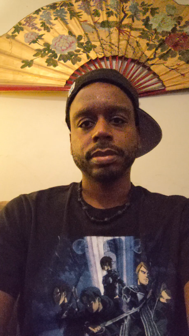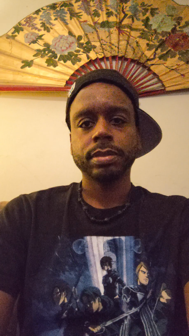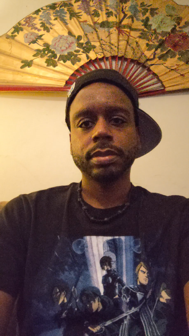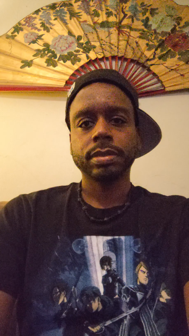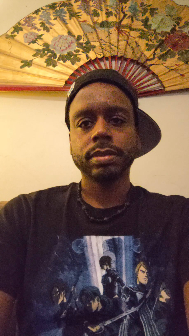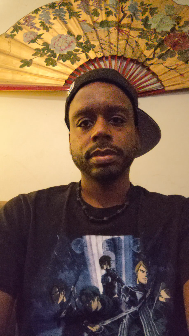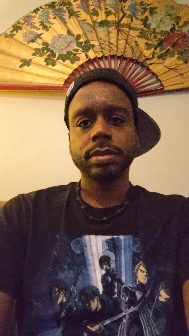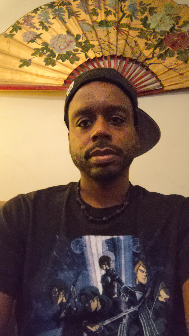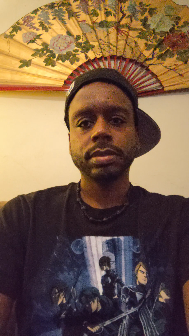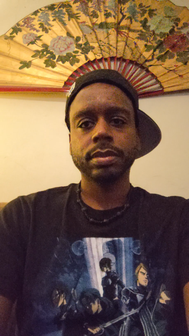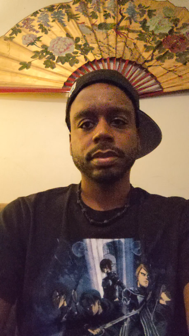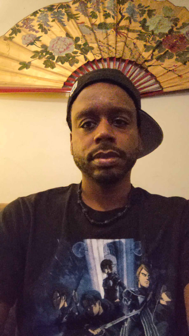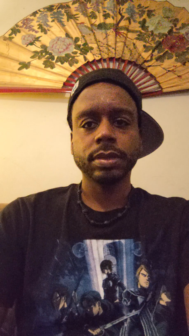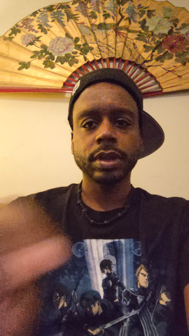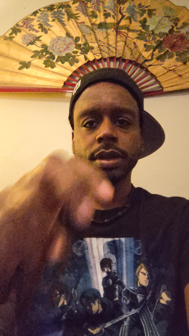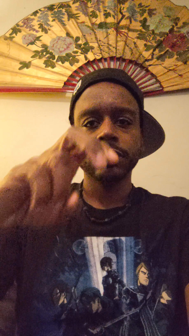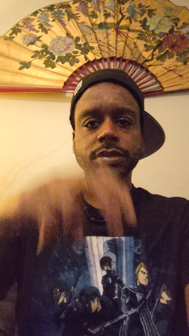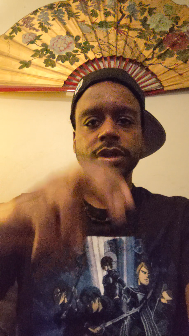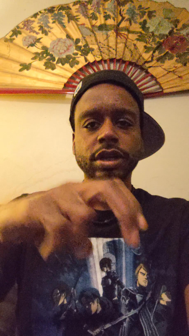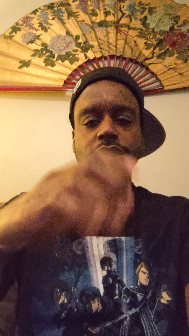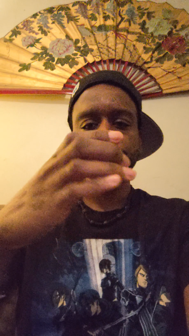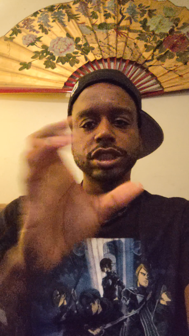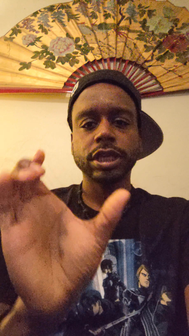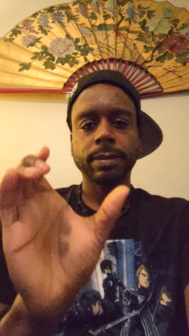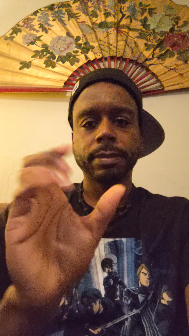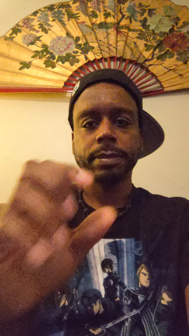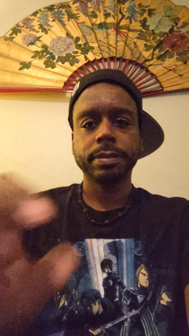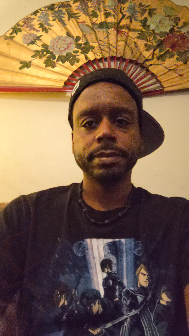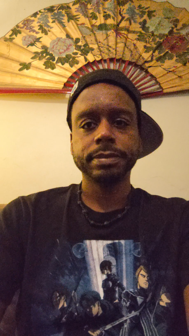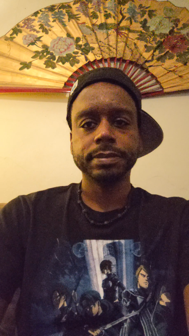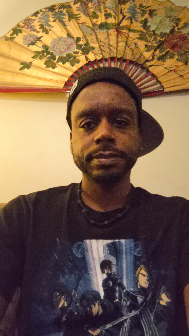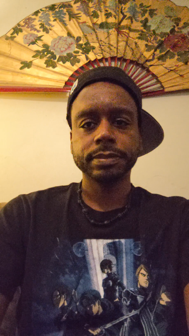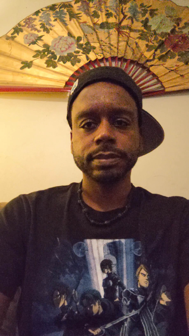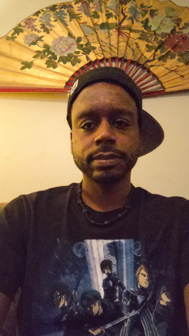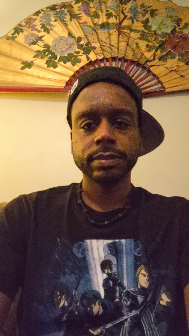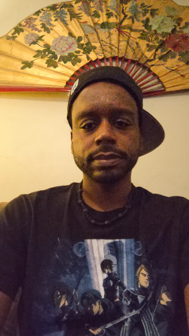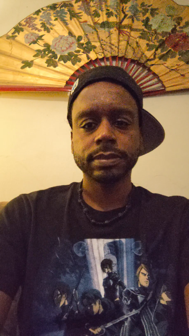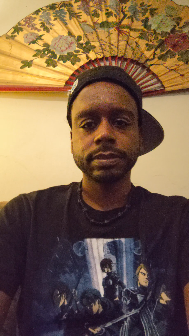potato chip